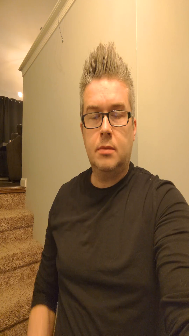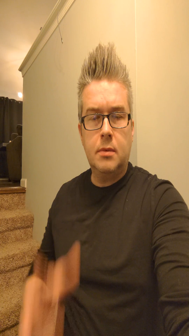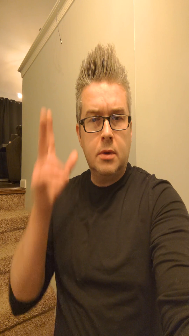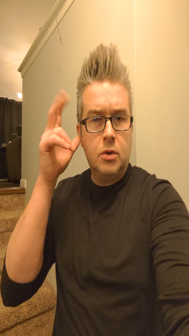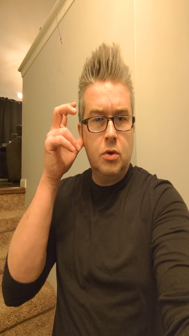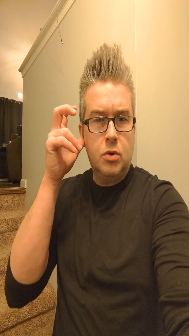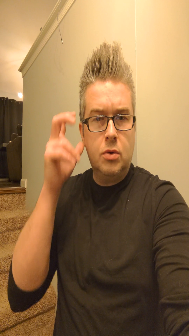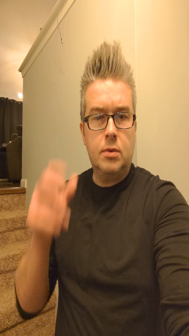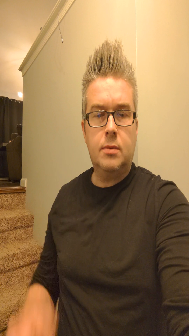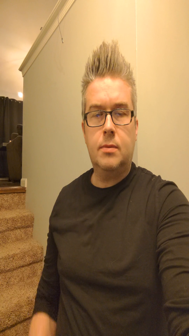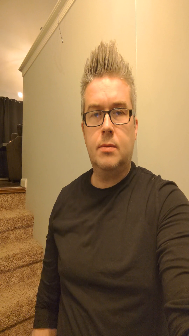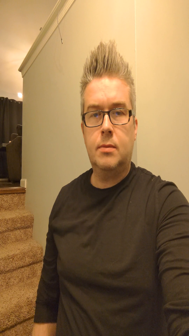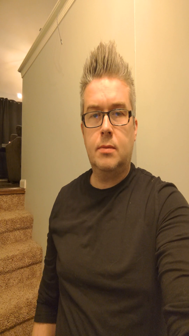hear